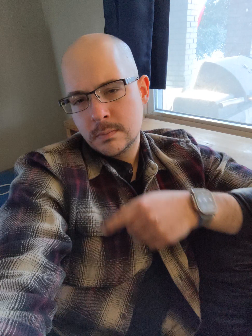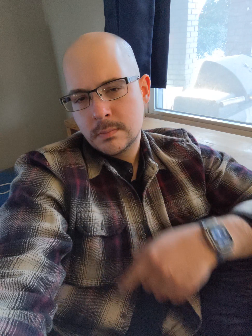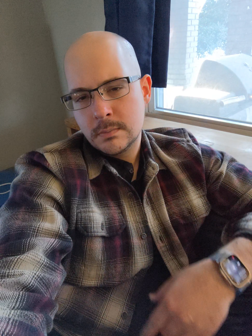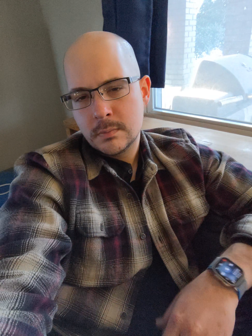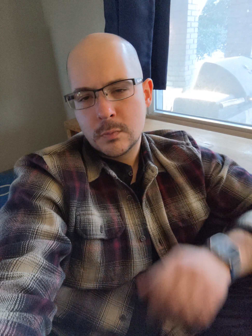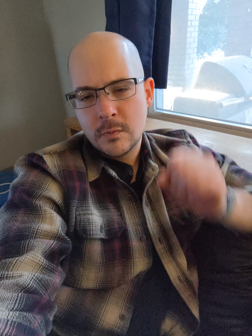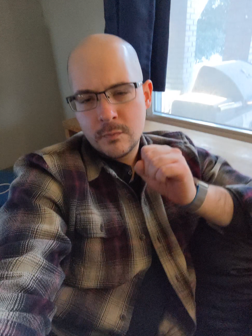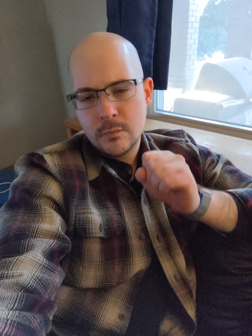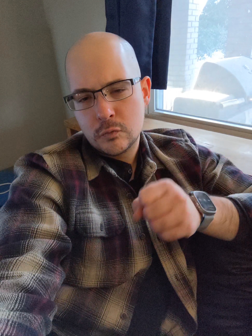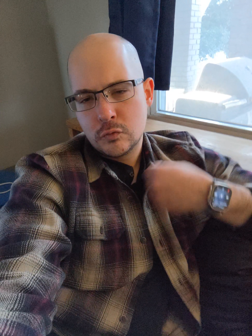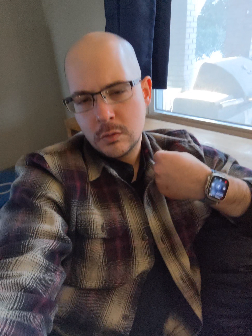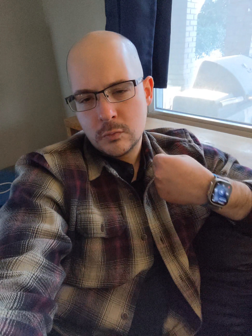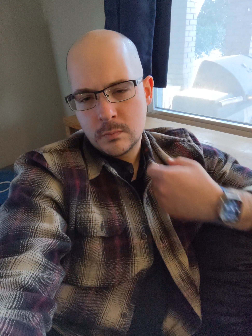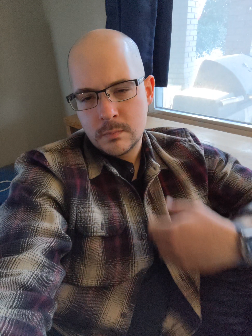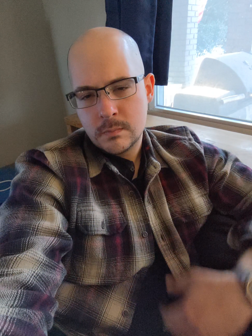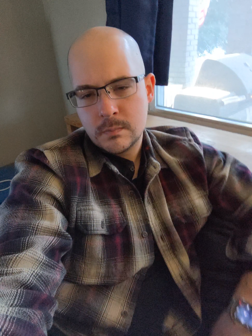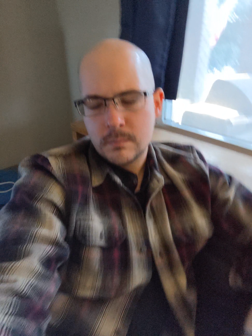refrigerator